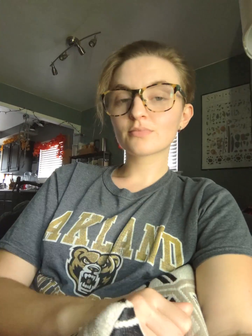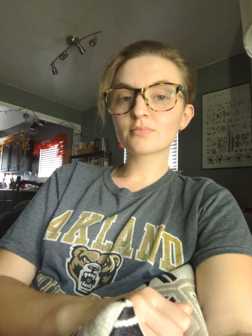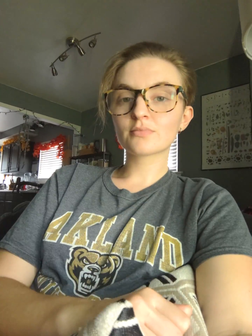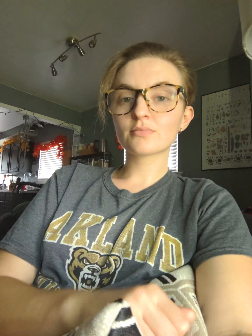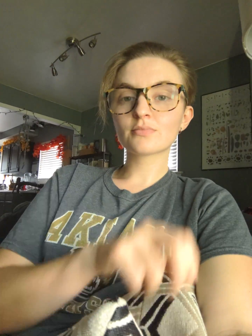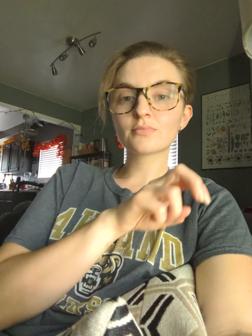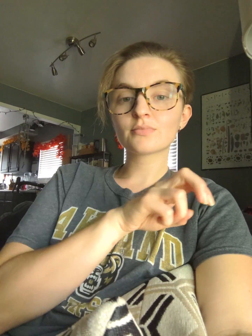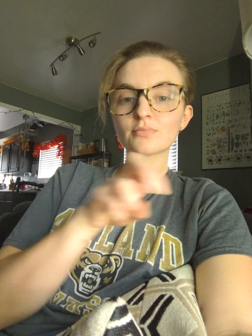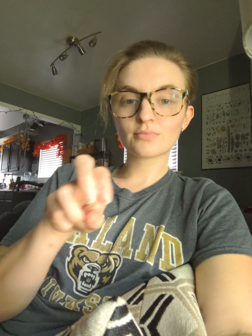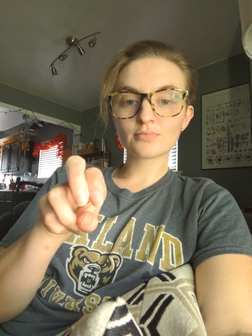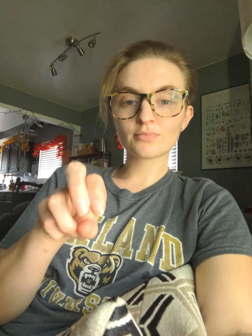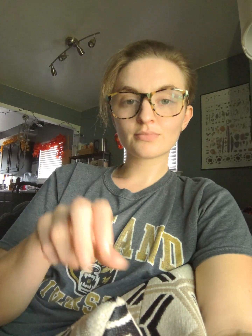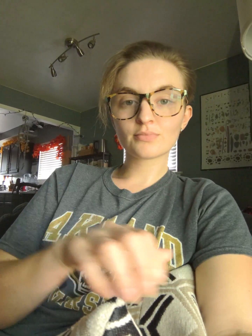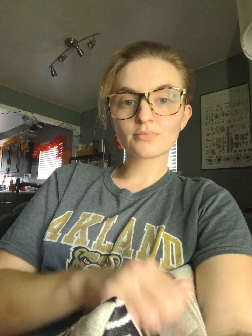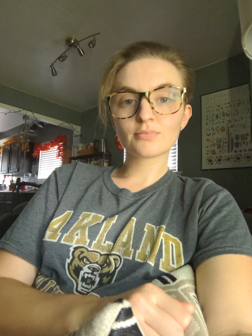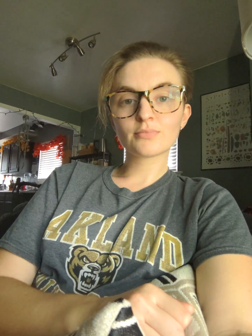bench